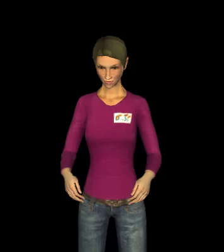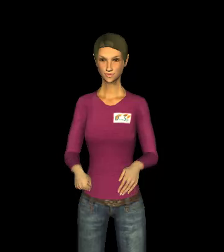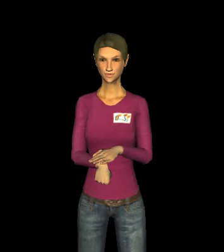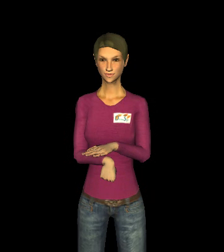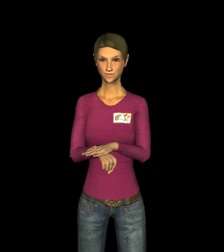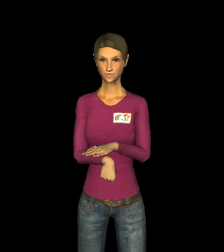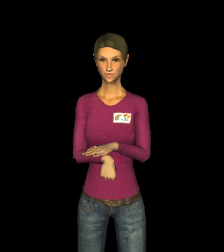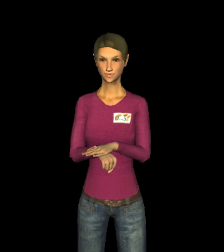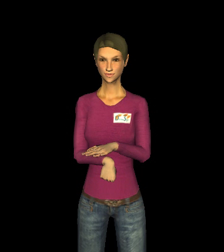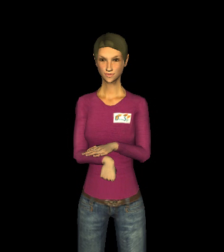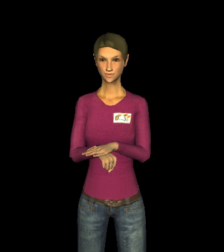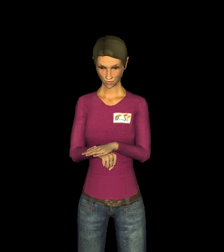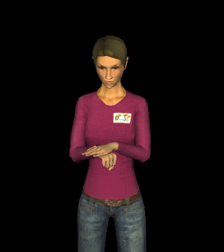كرة القدم